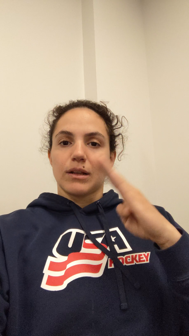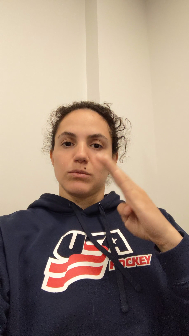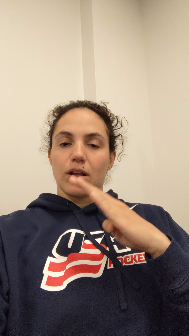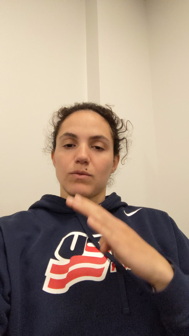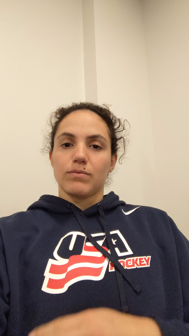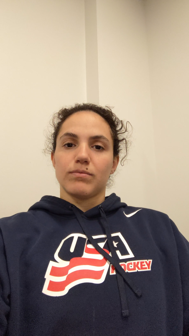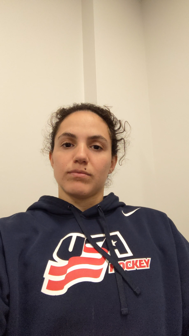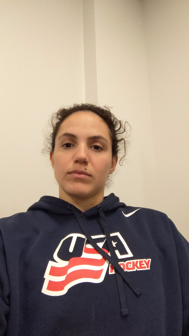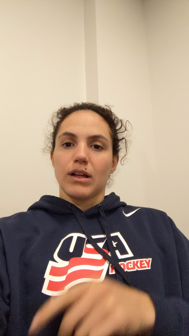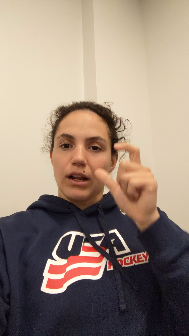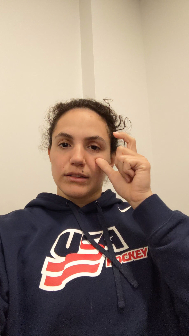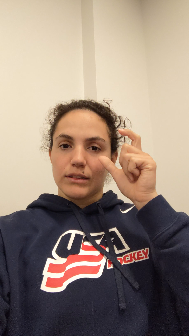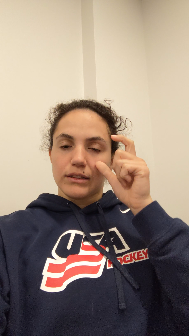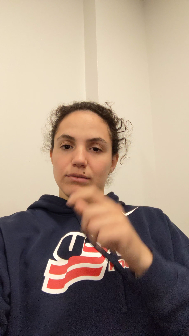glasses